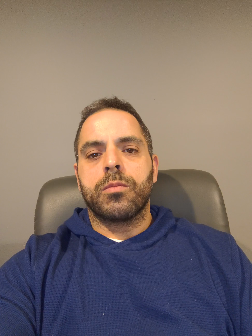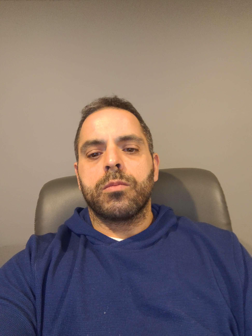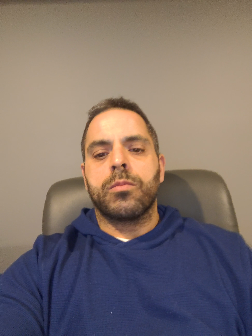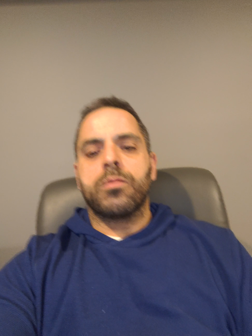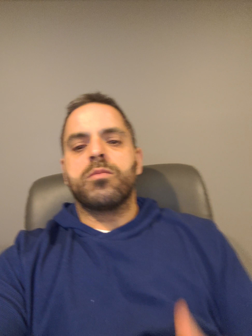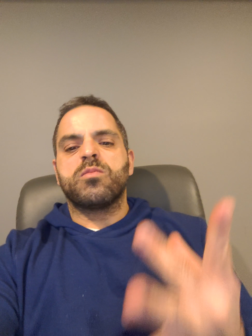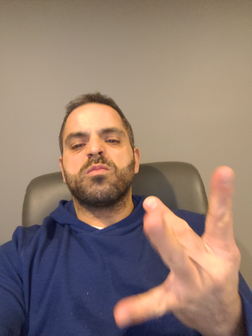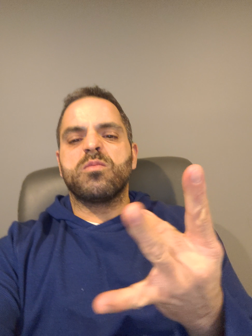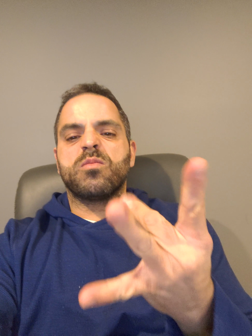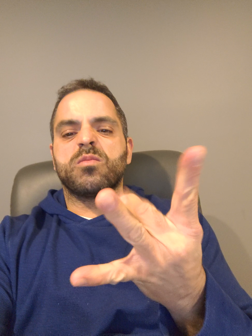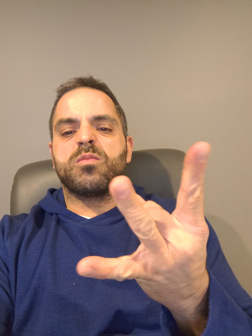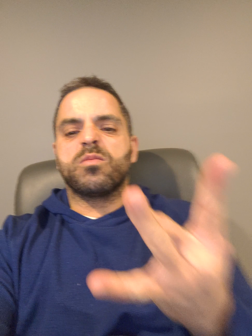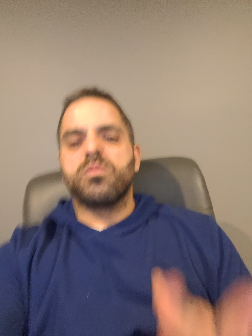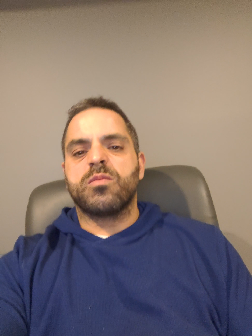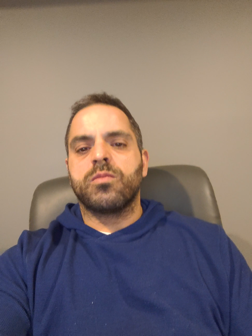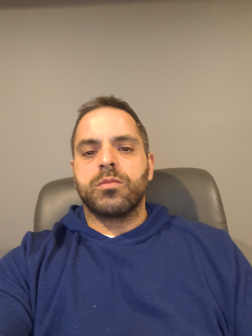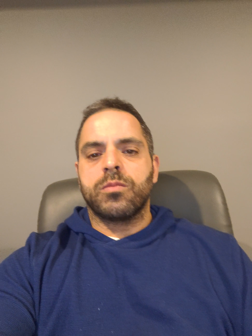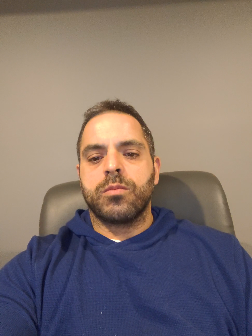sticky